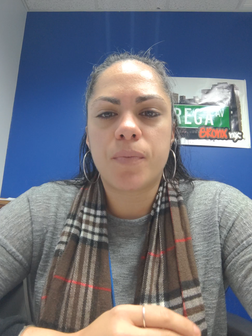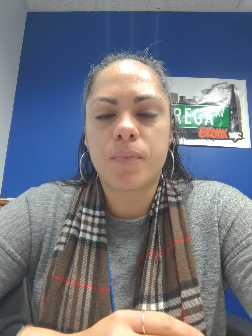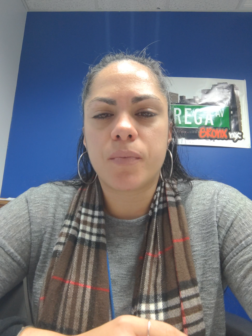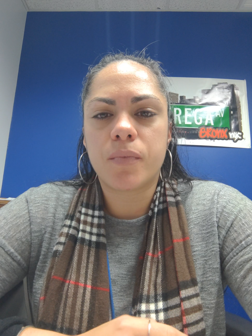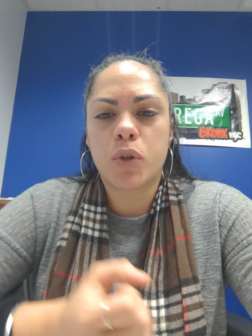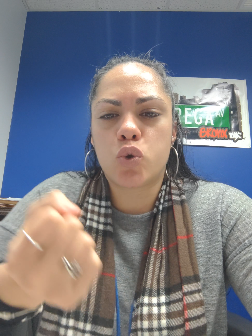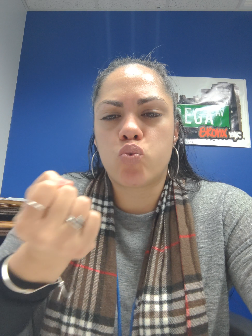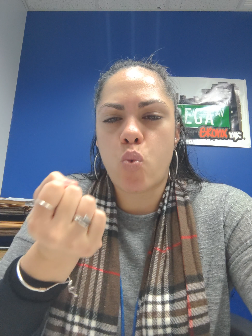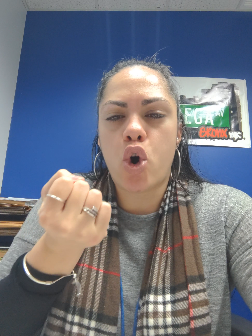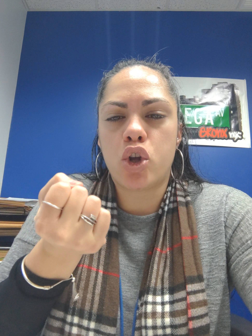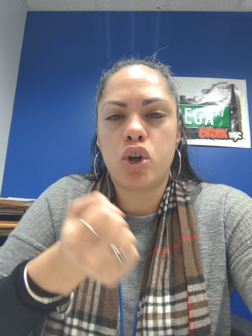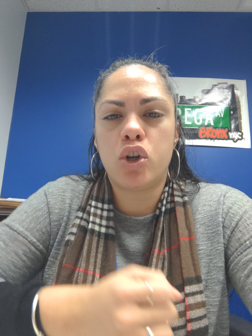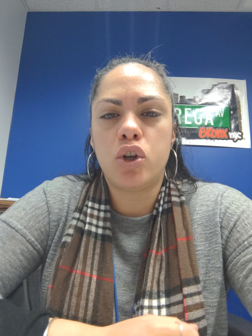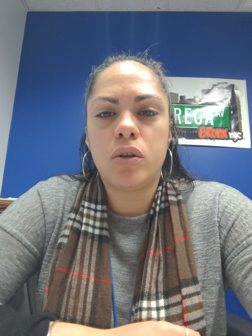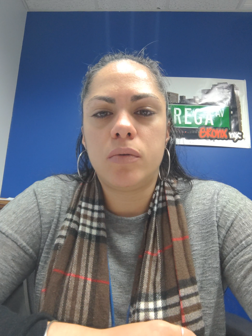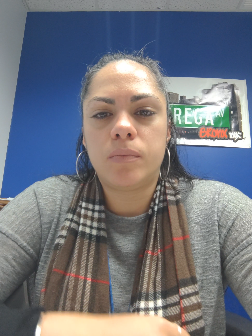drawer